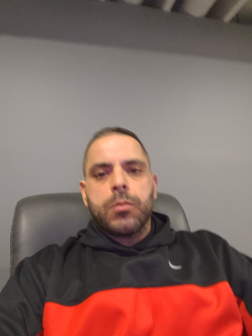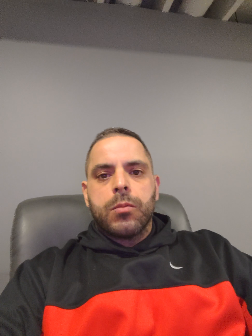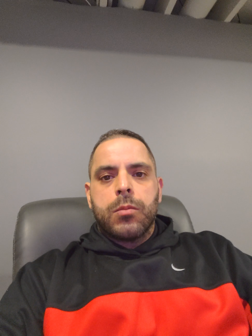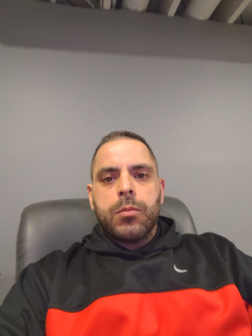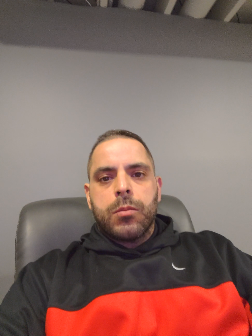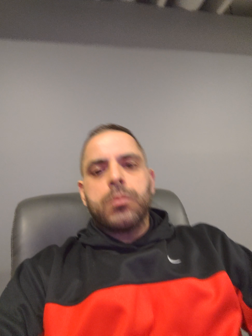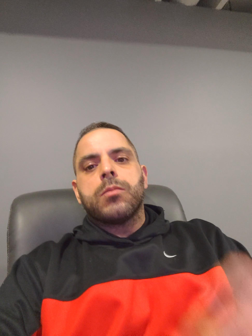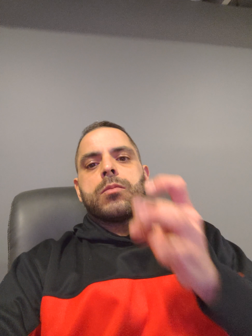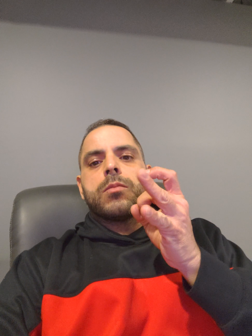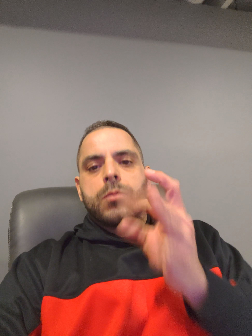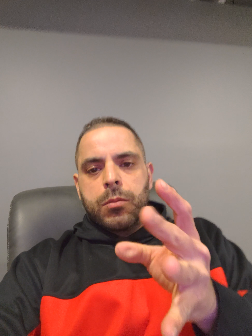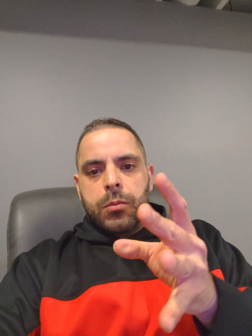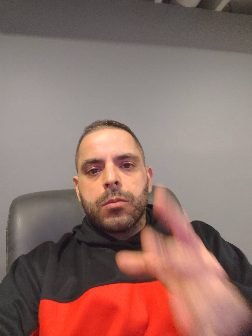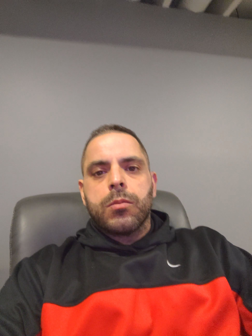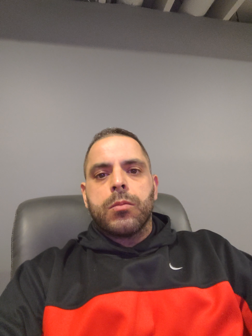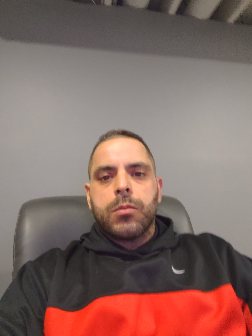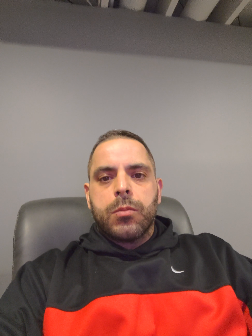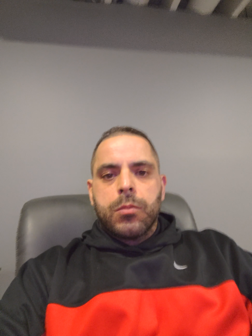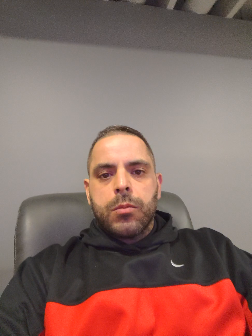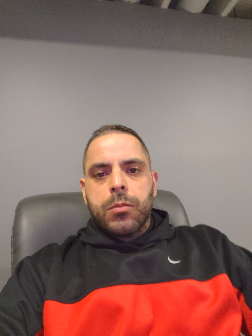hate